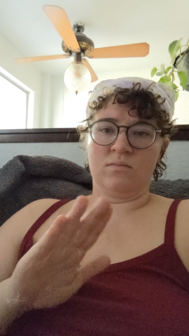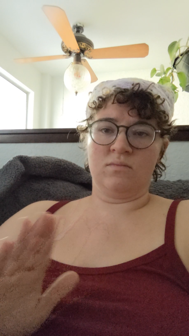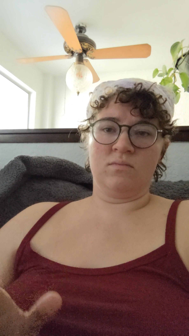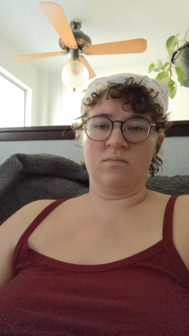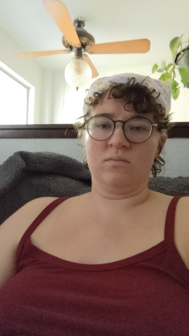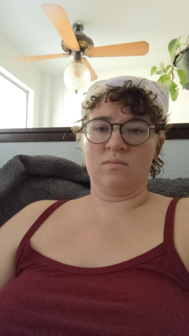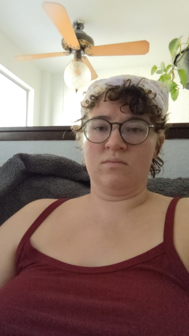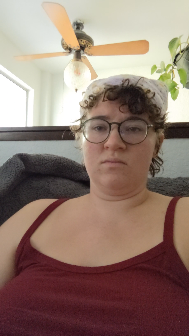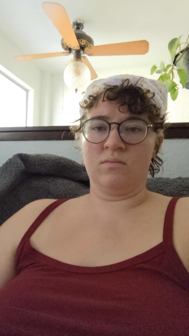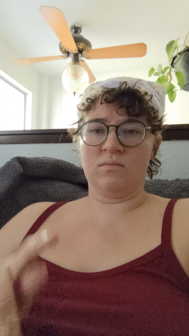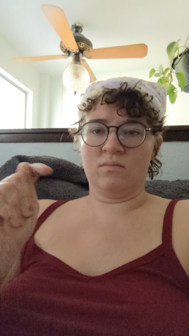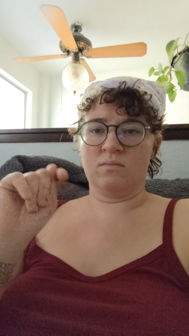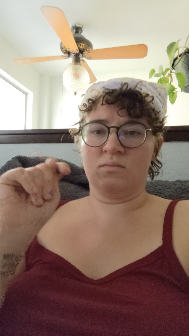bathroom